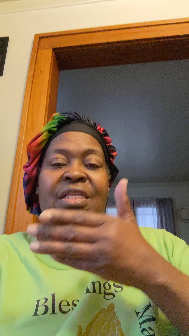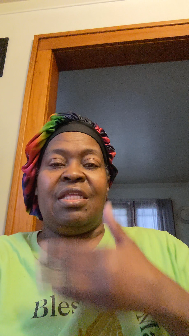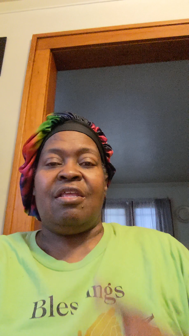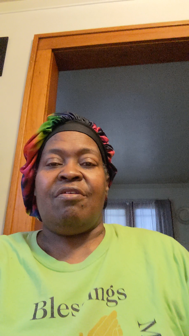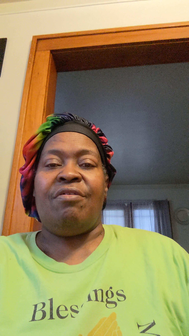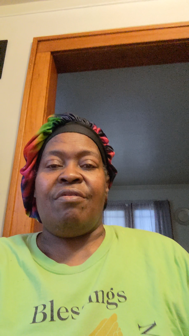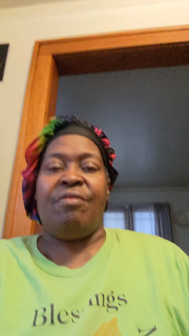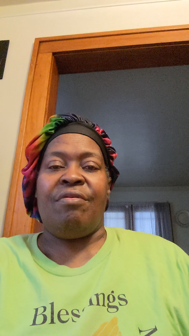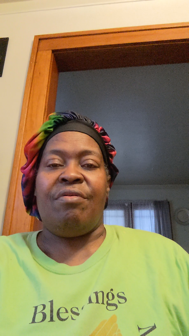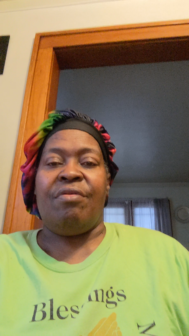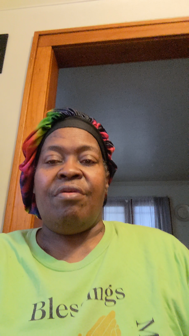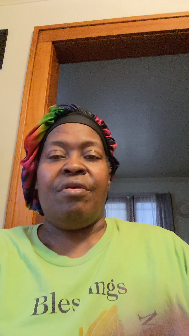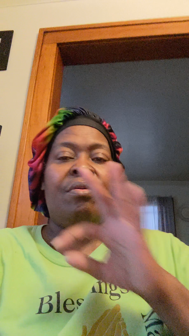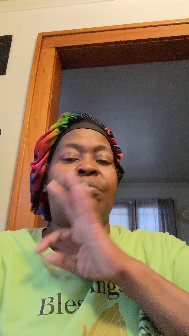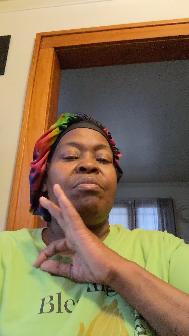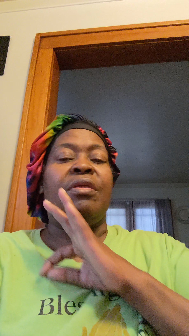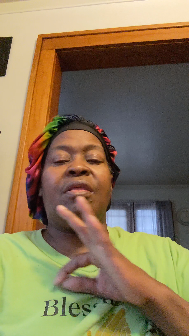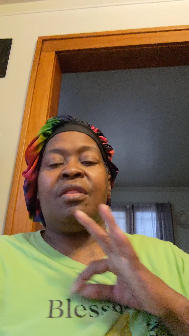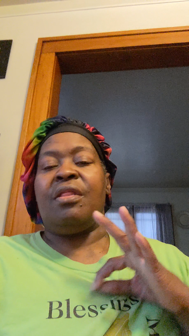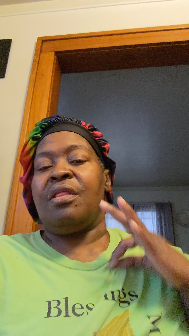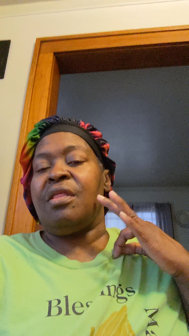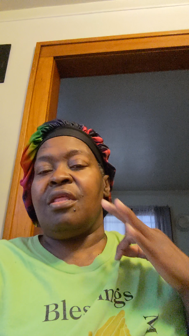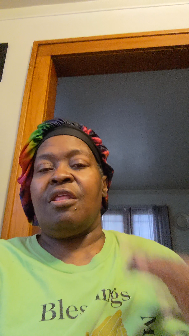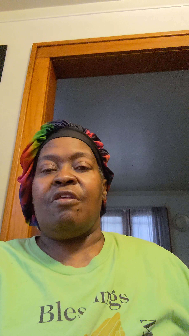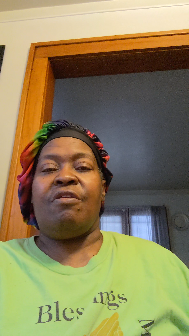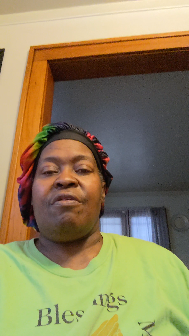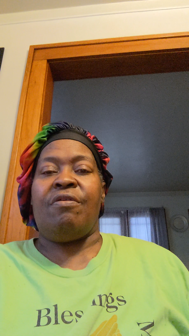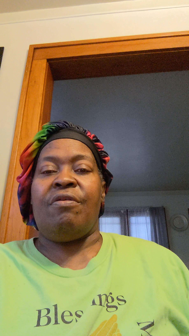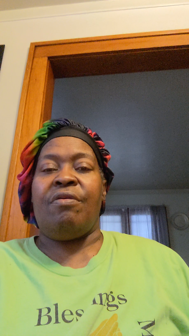beads